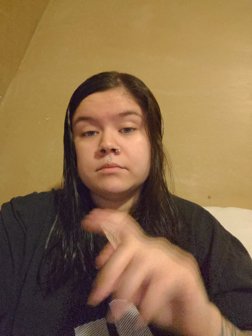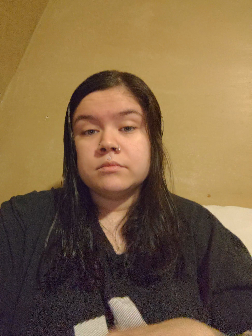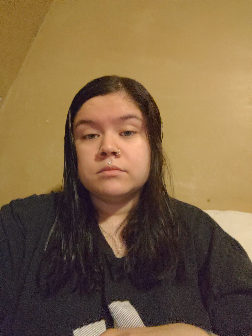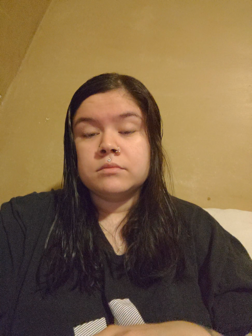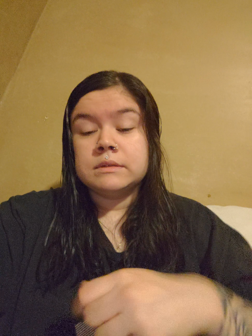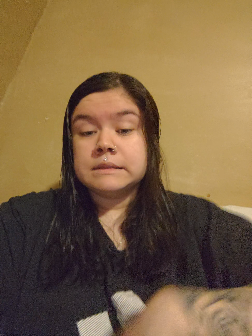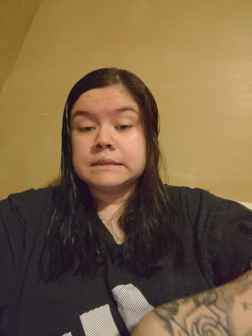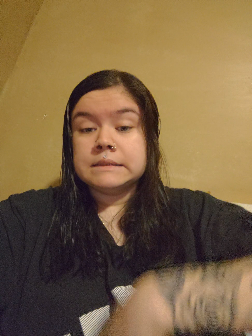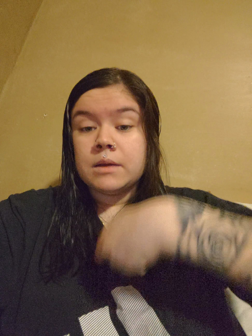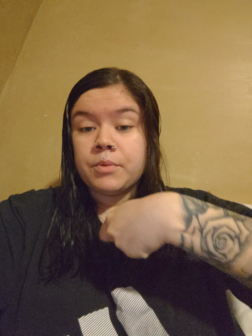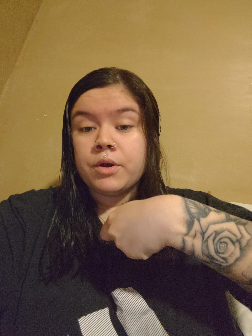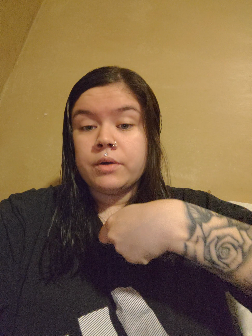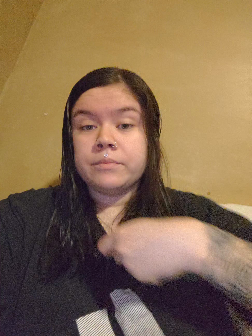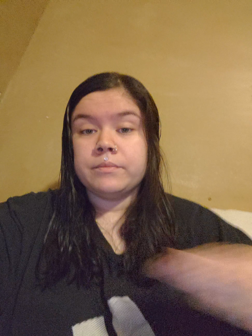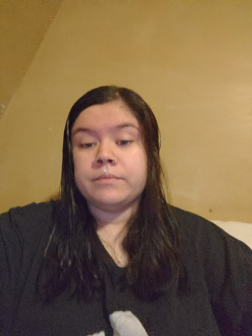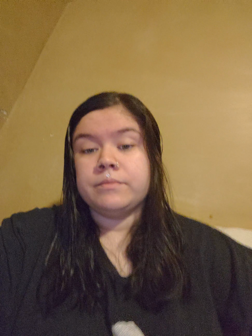zipper